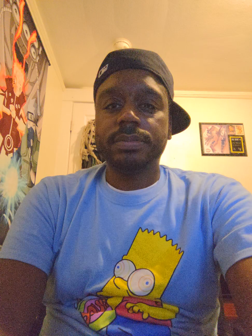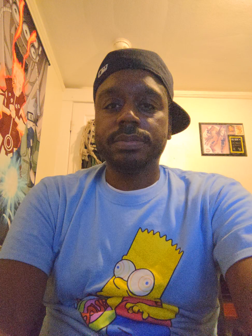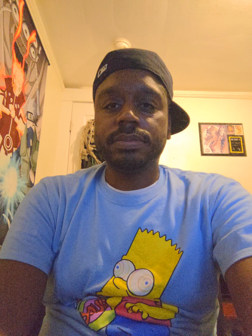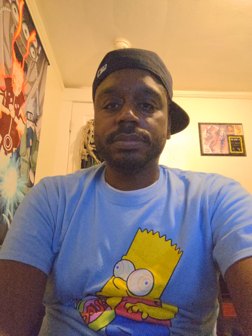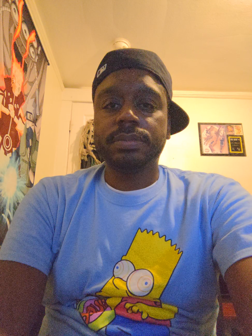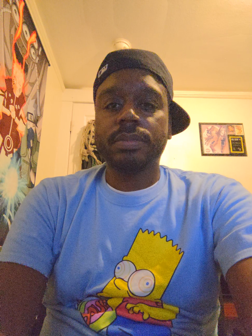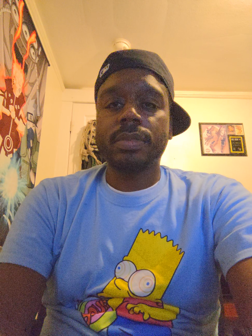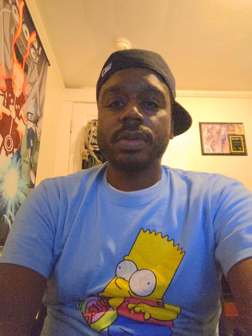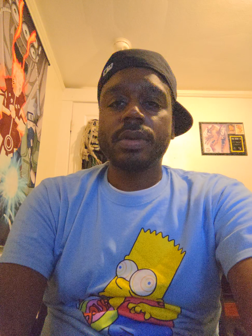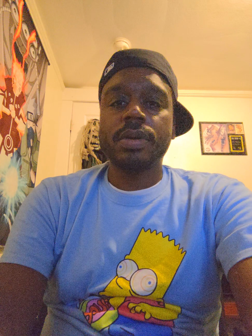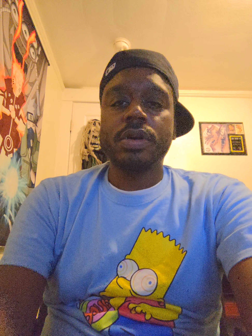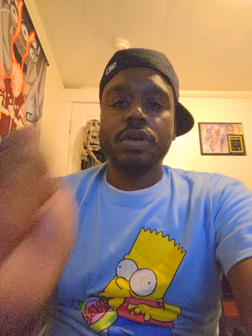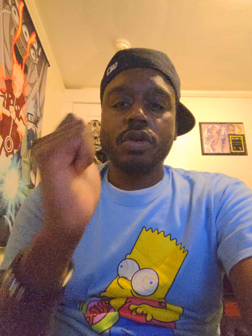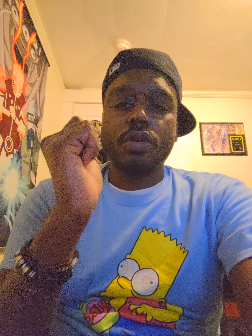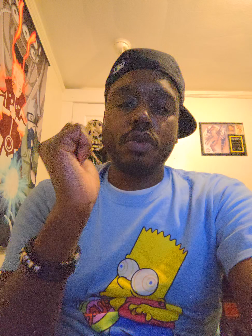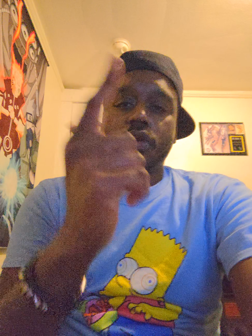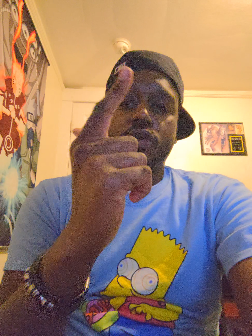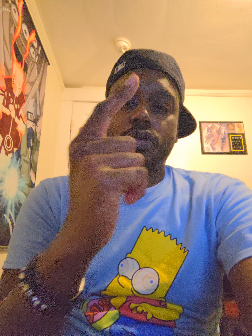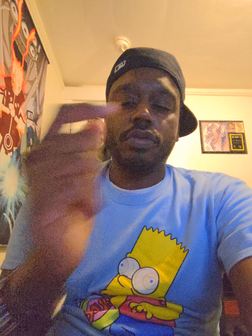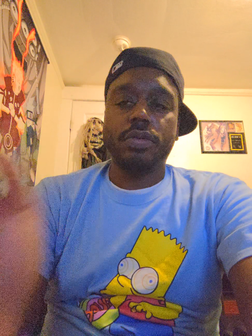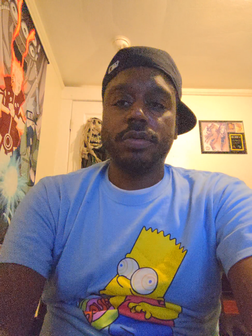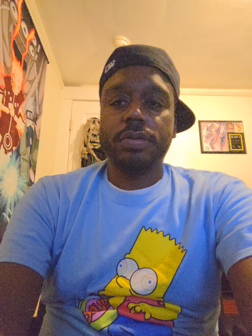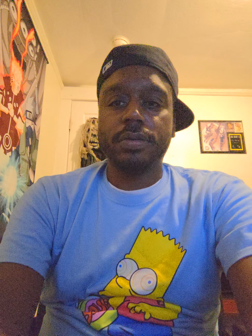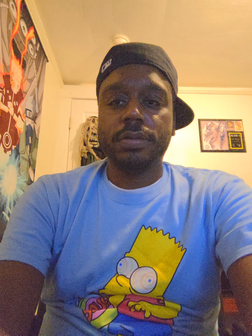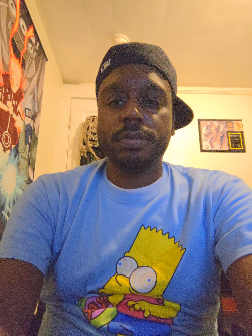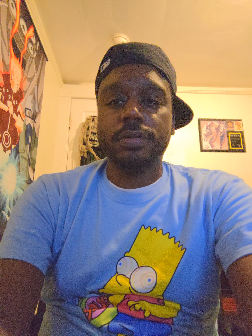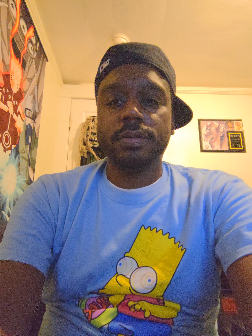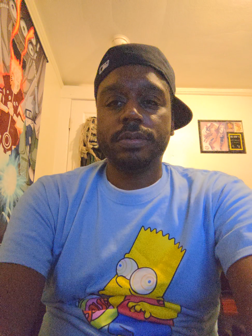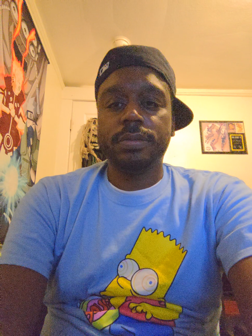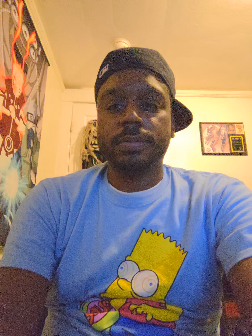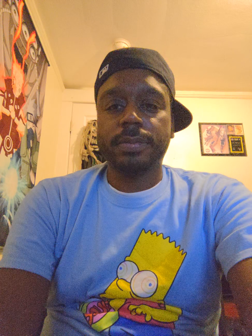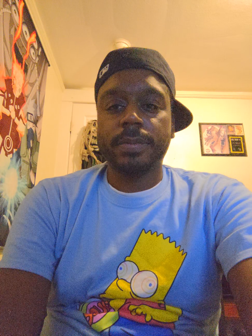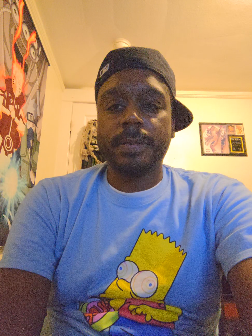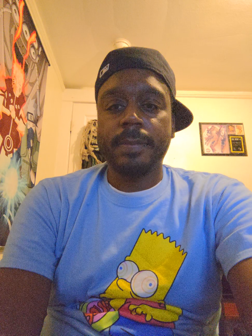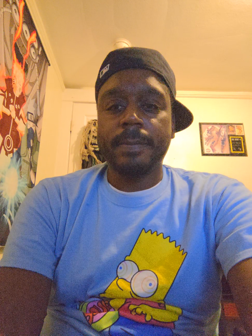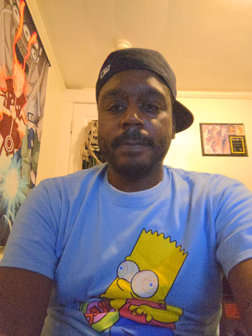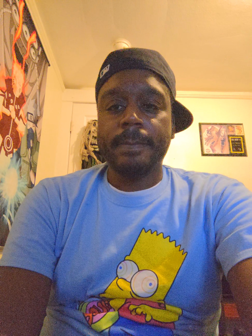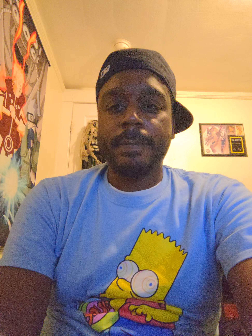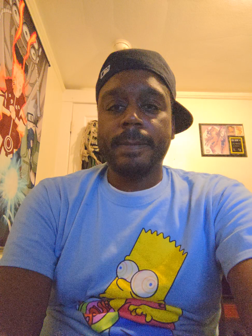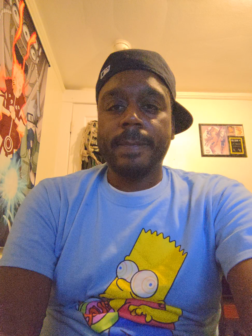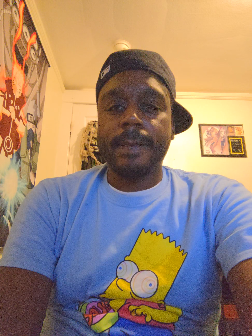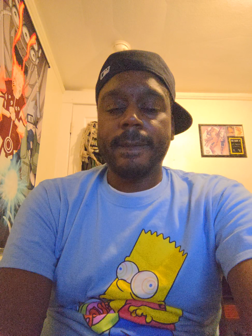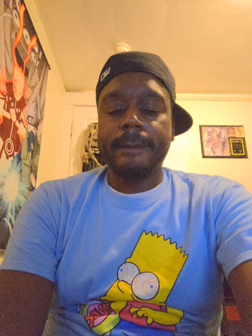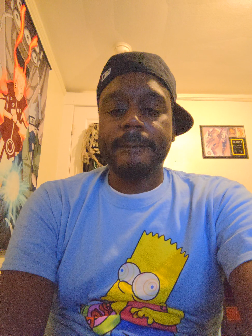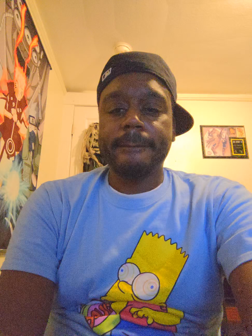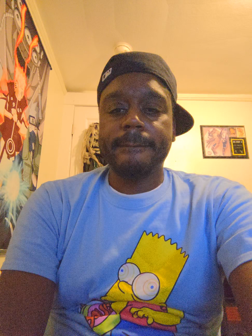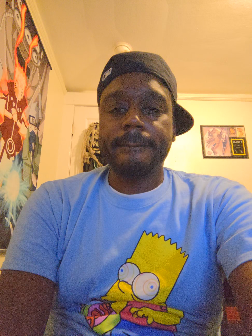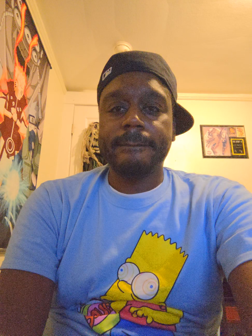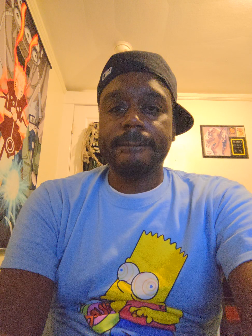all